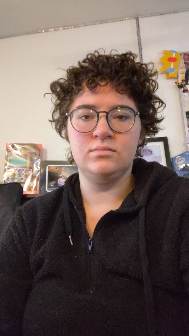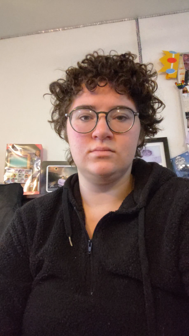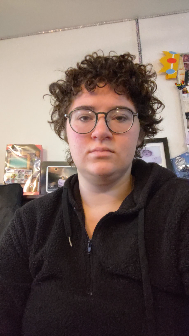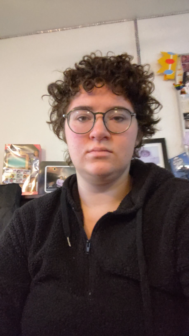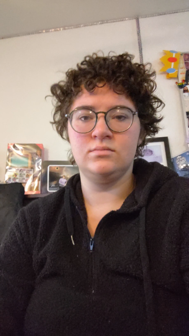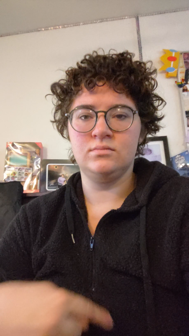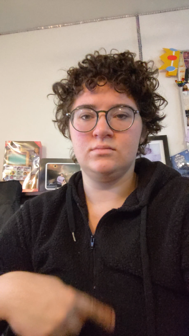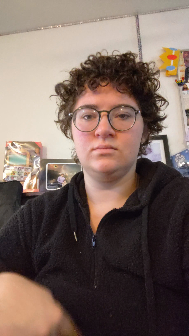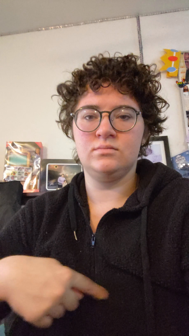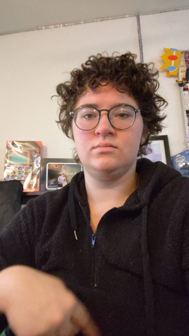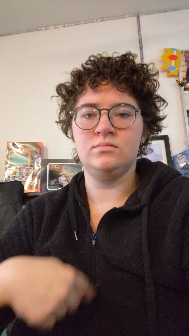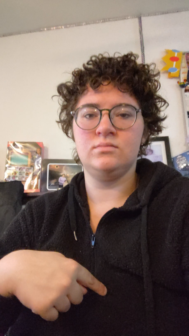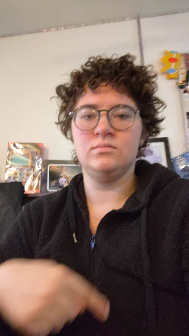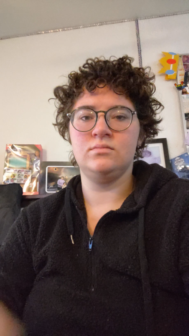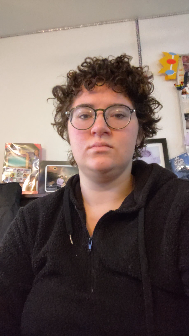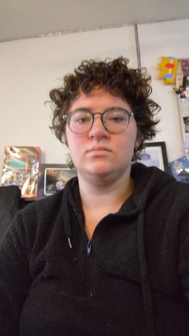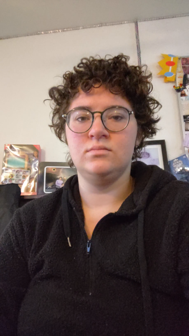belly button